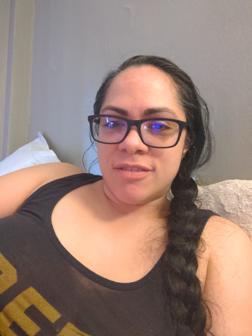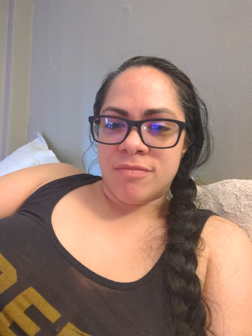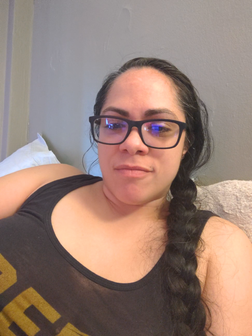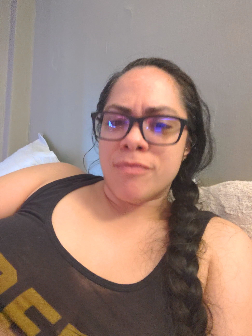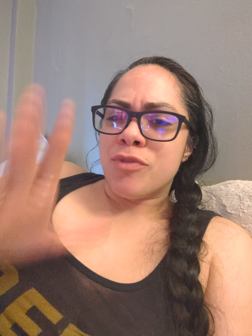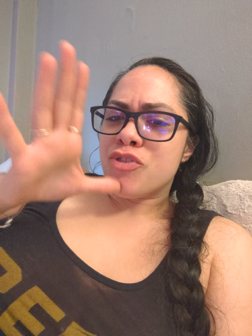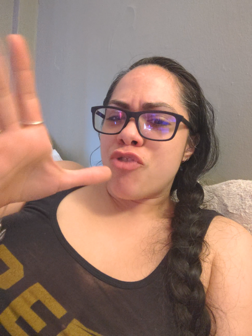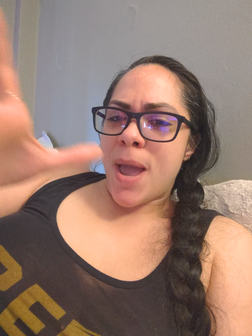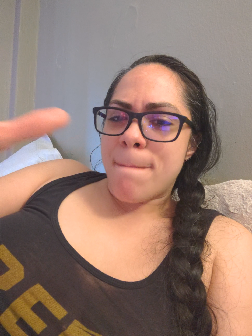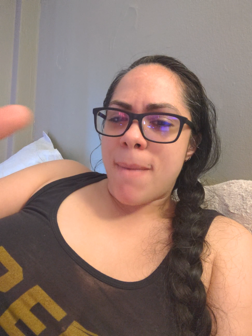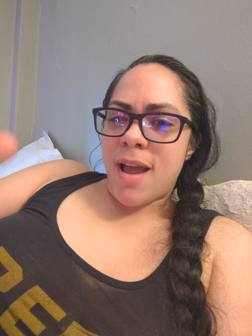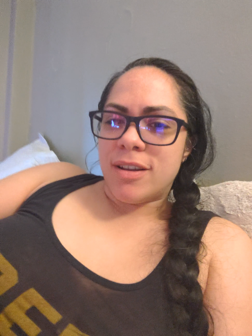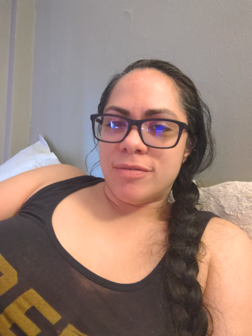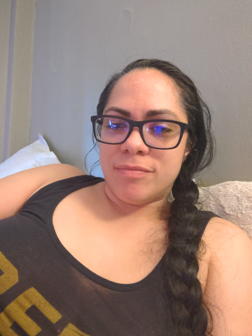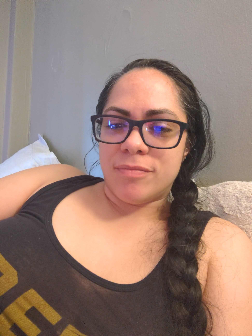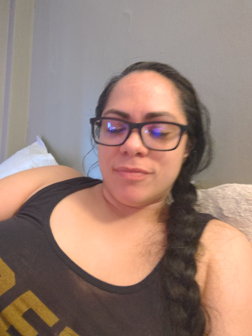grandma